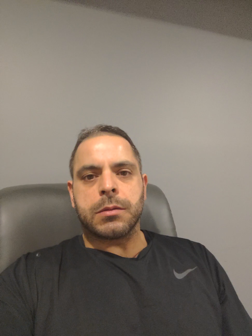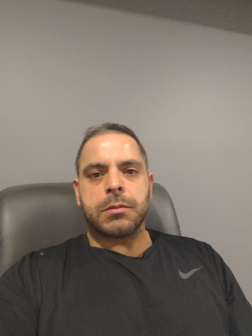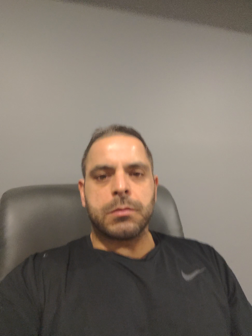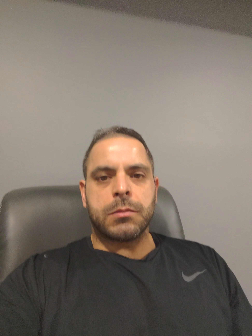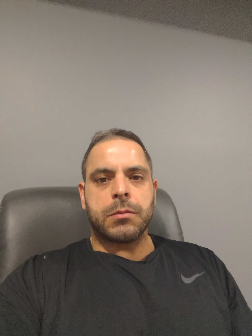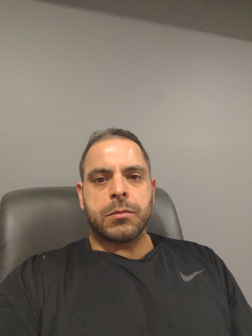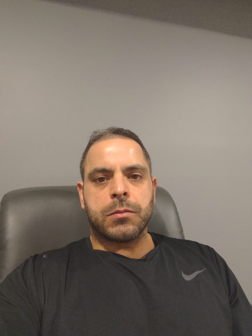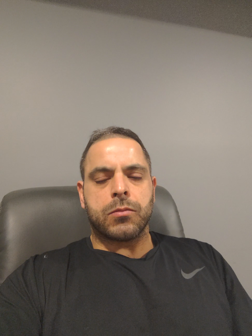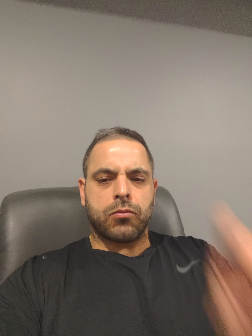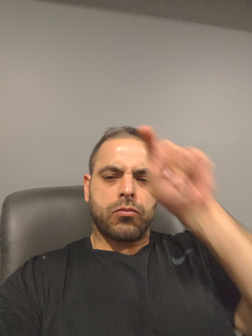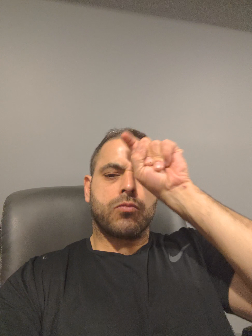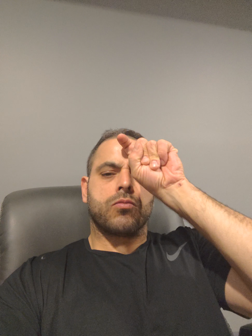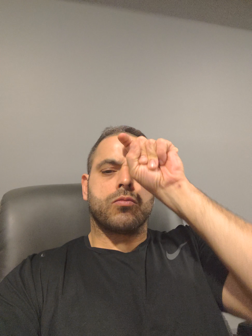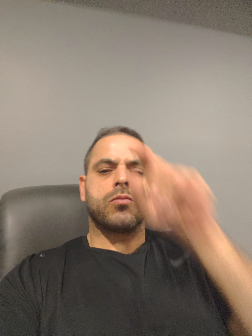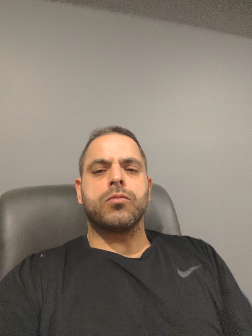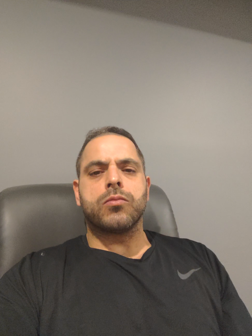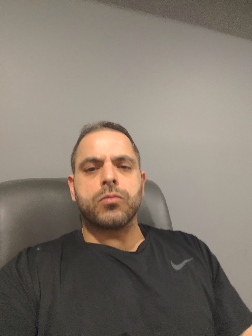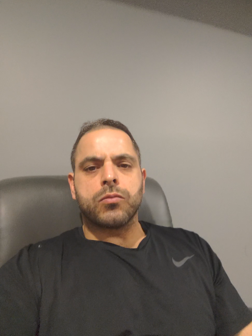puzzle